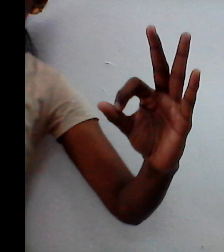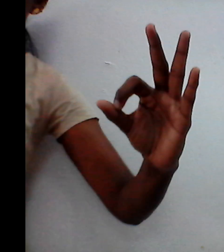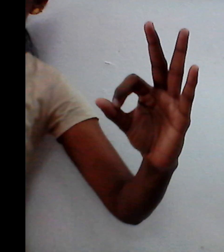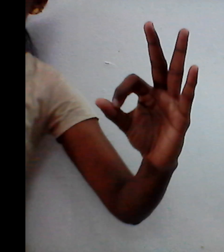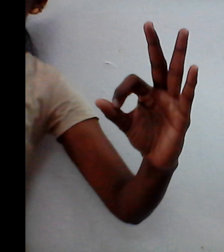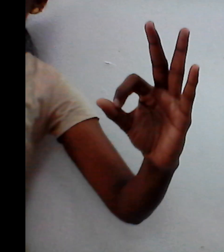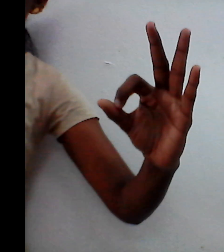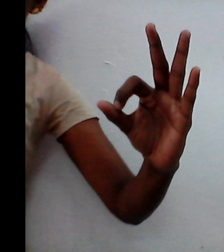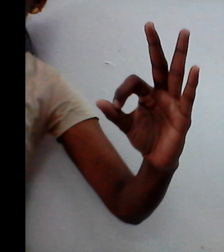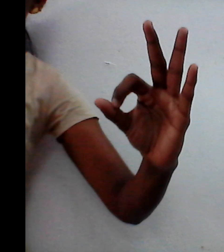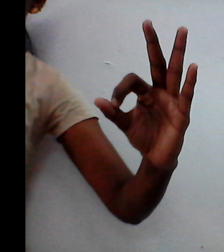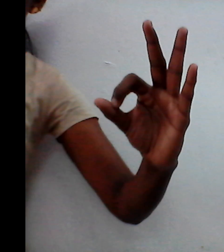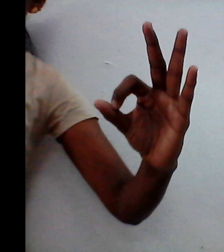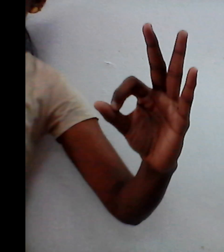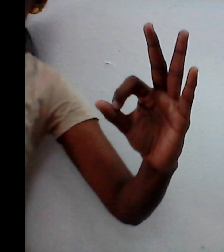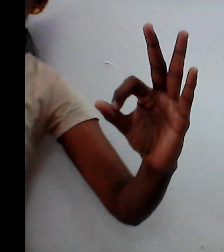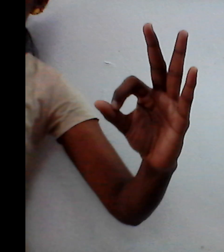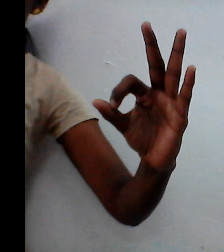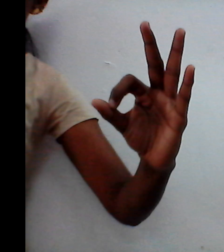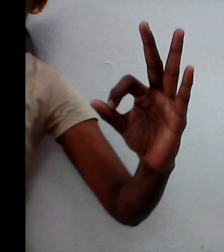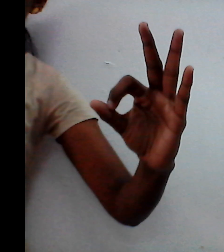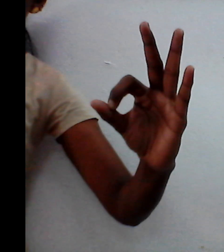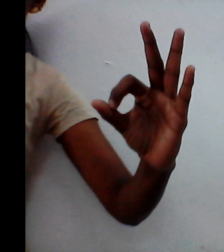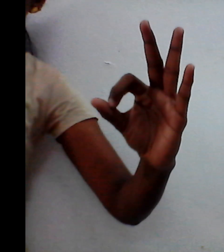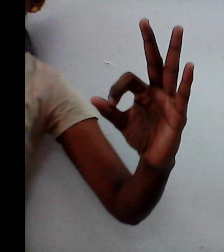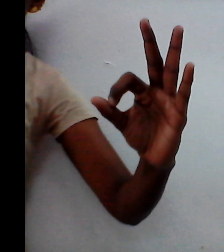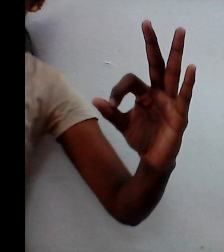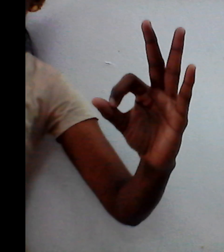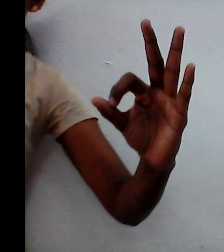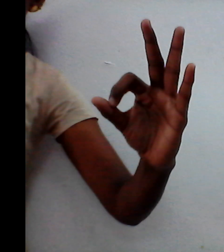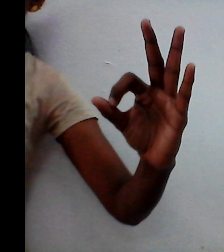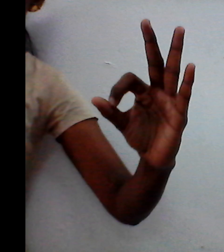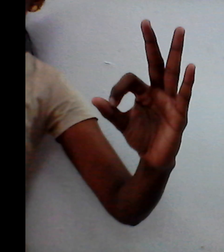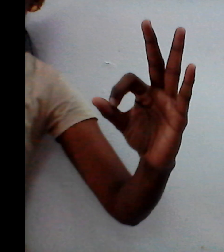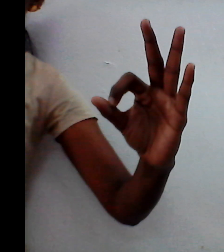ഒ